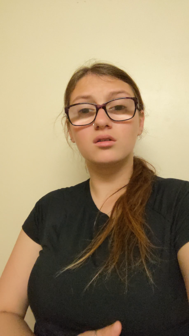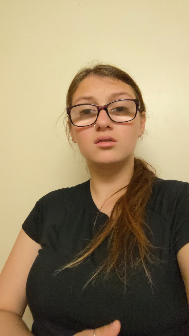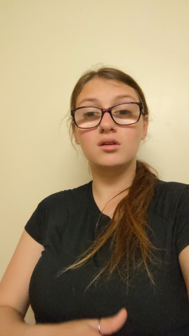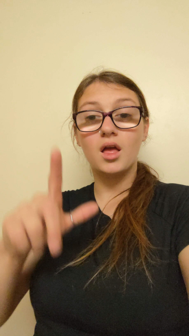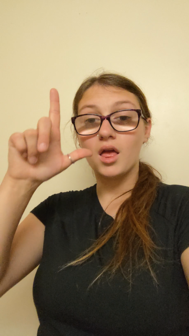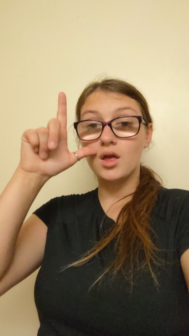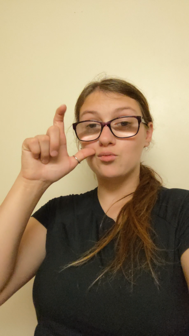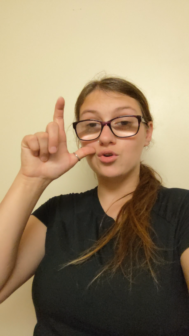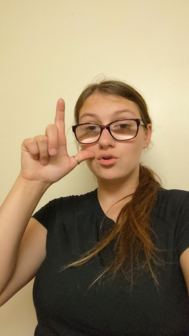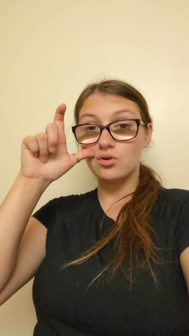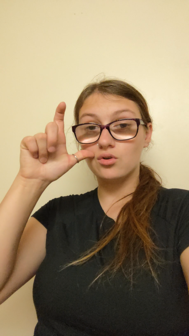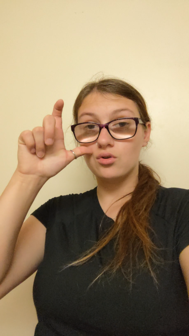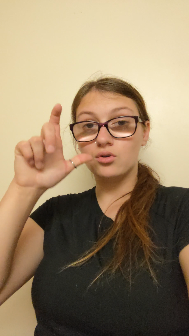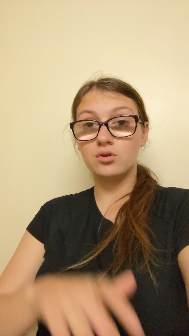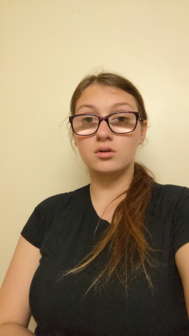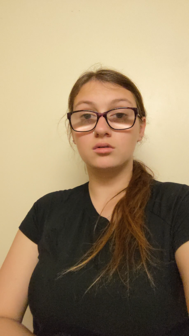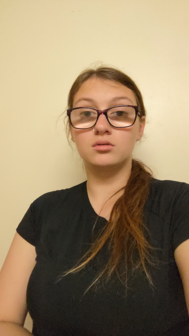camera